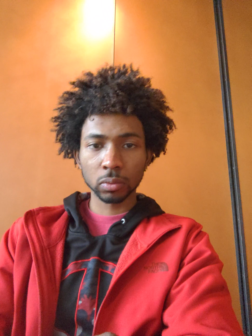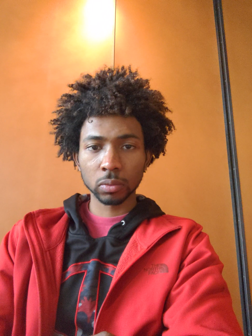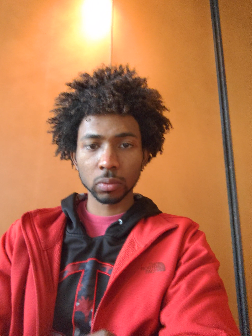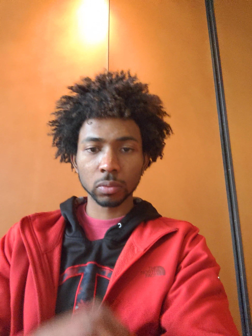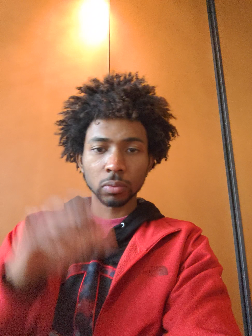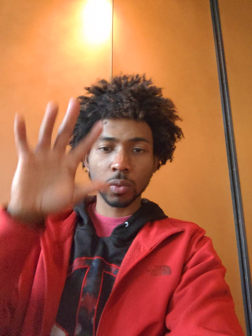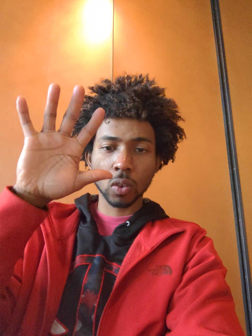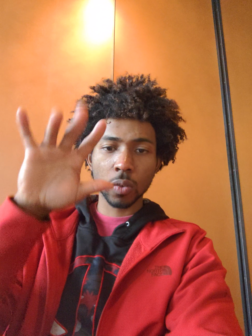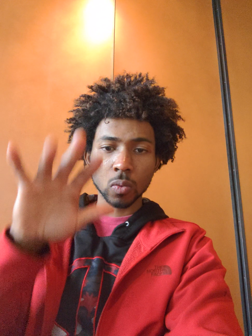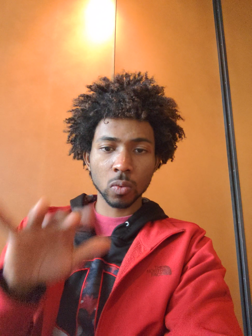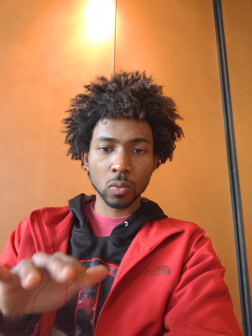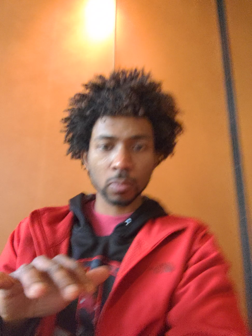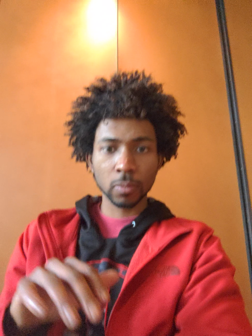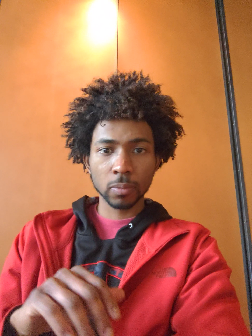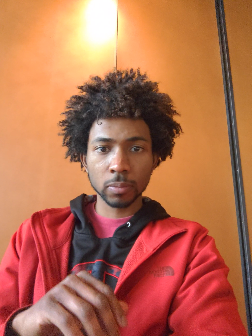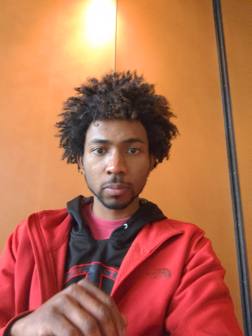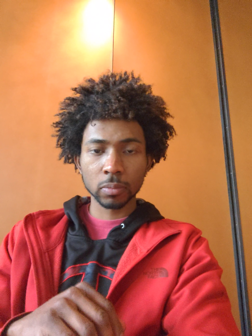snow